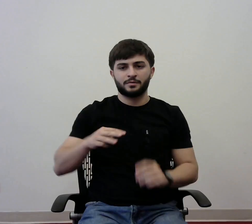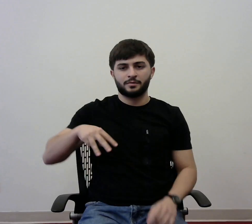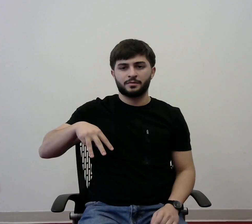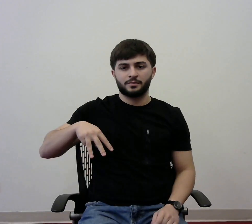M